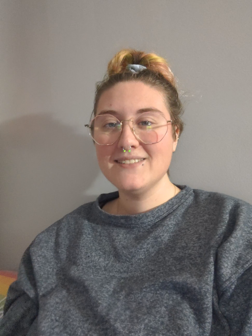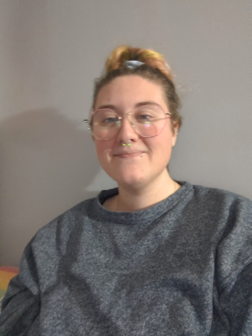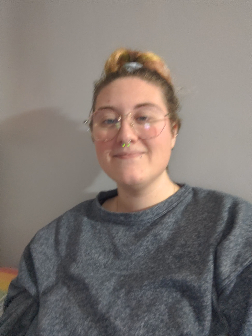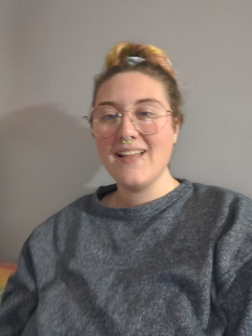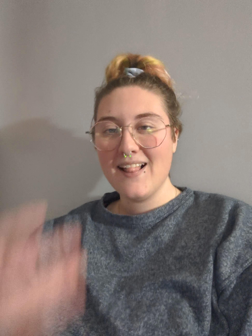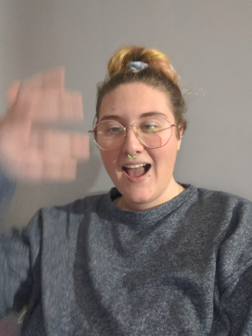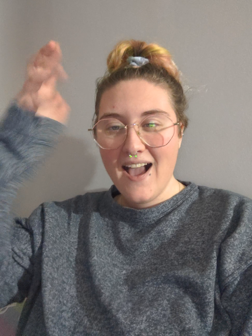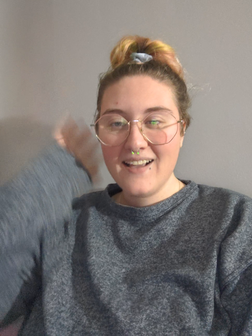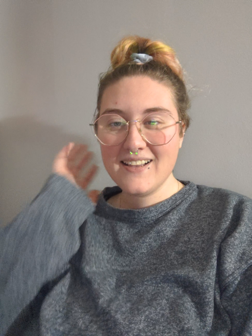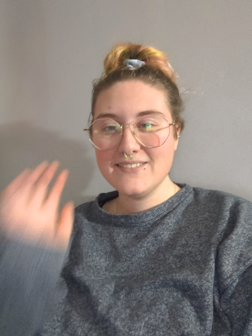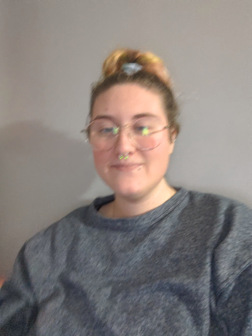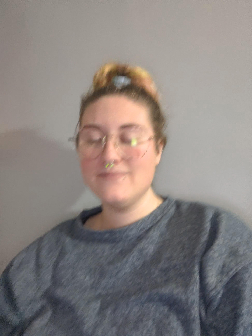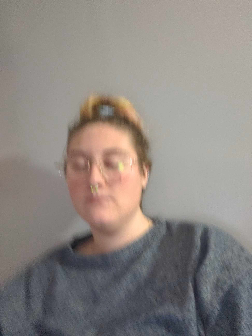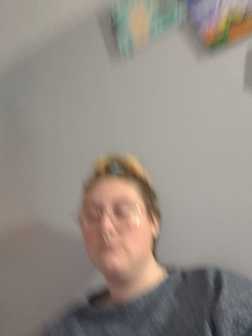lion